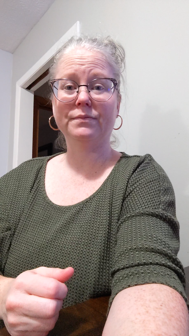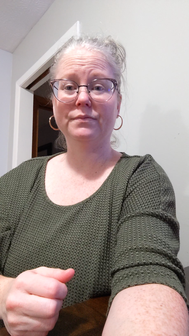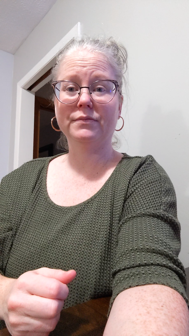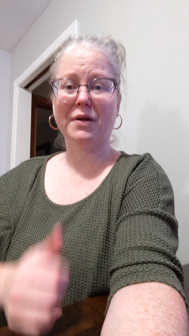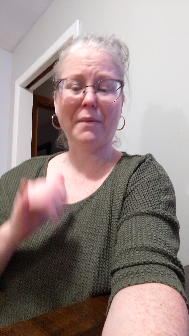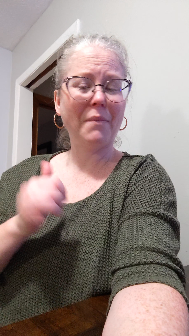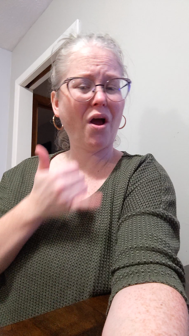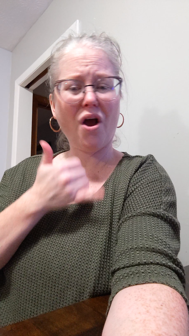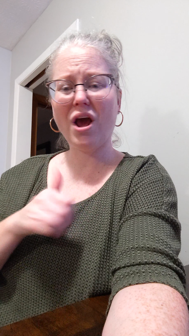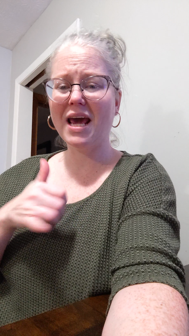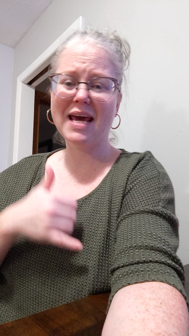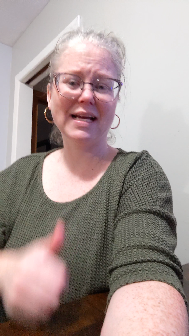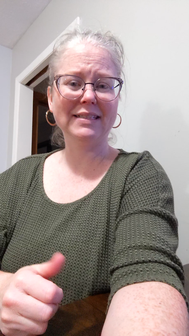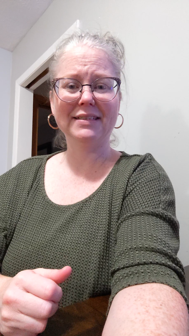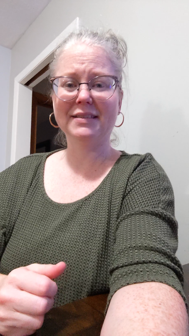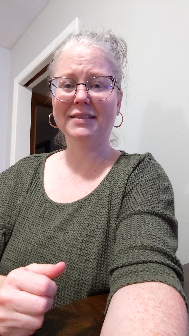party